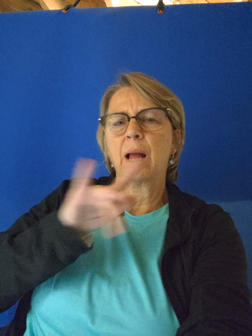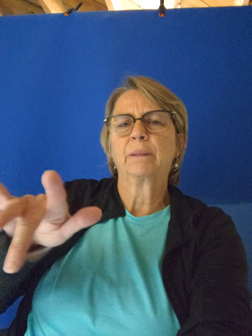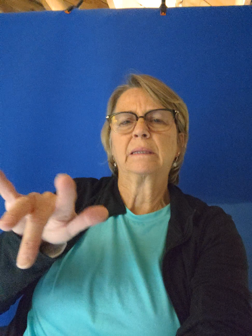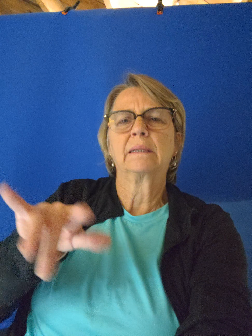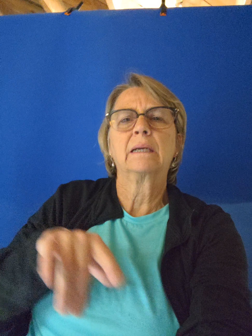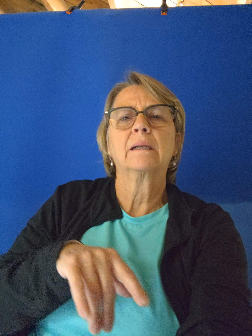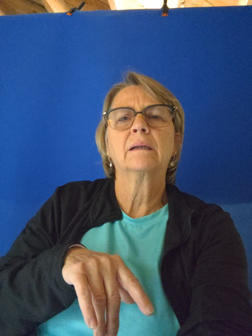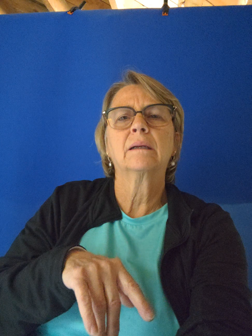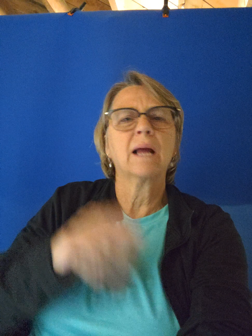empty